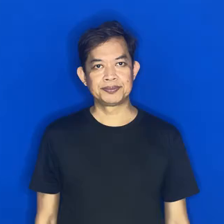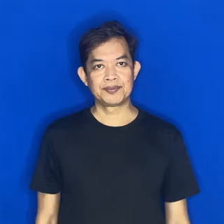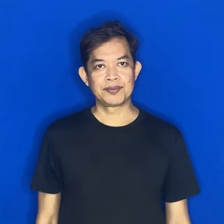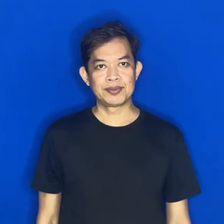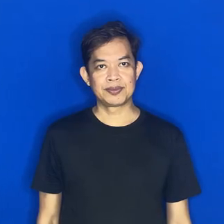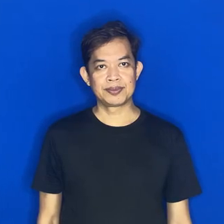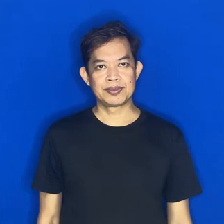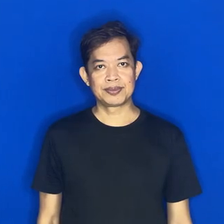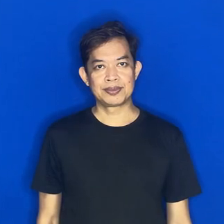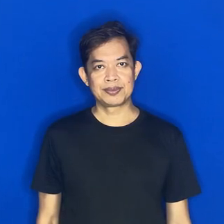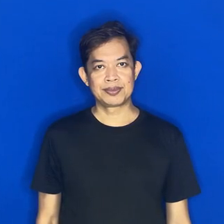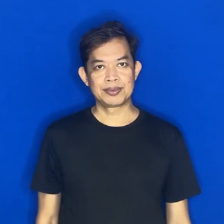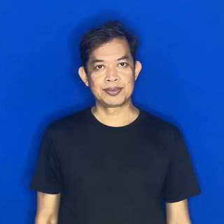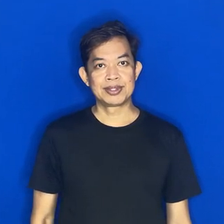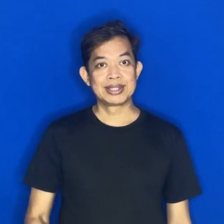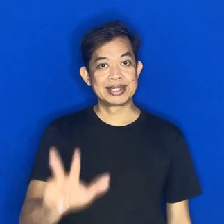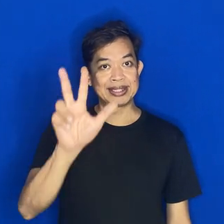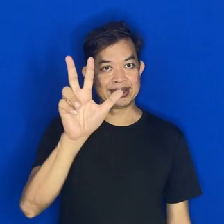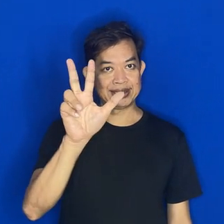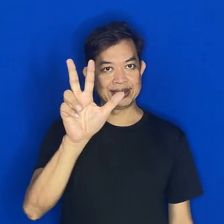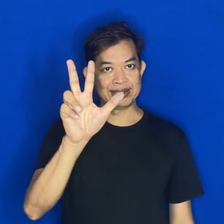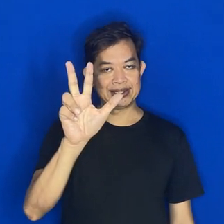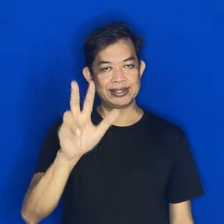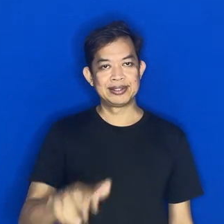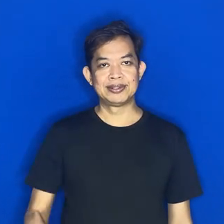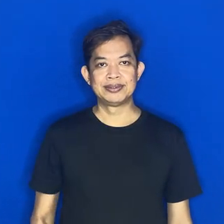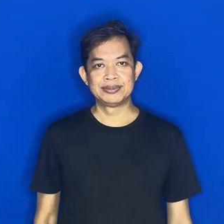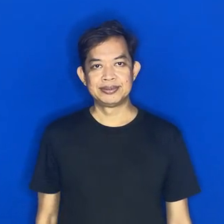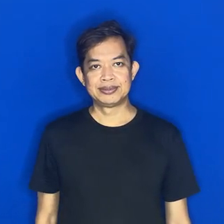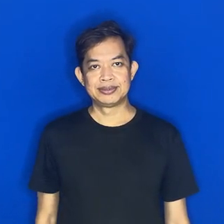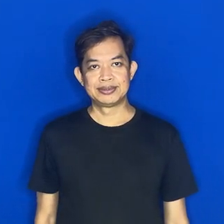three